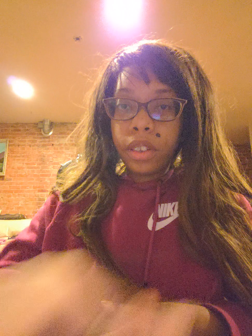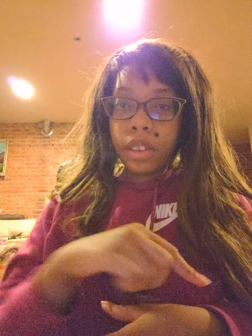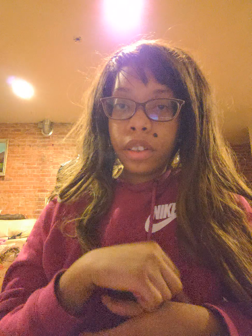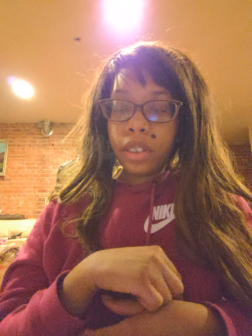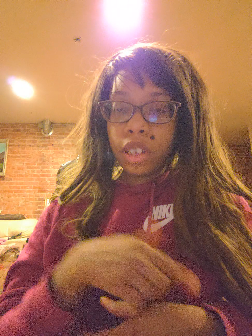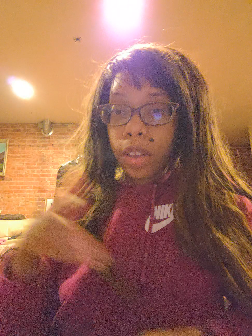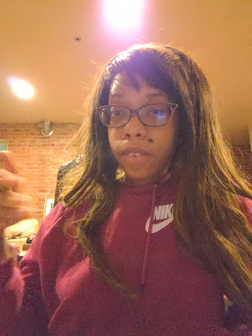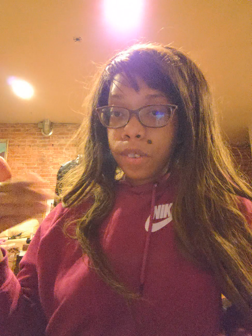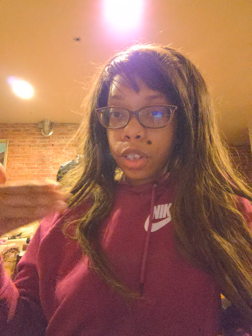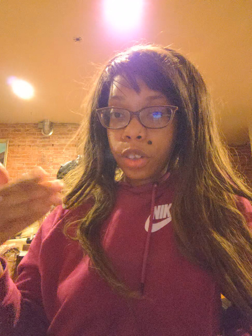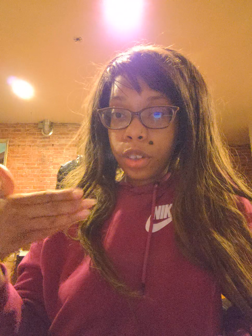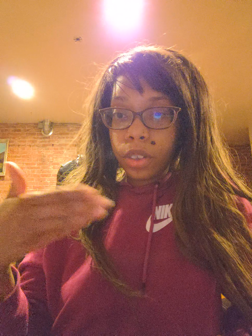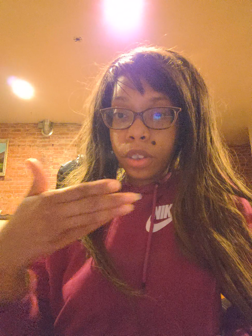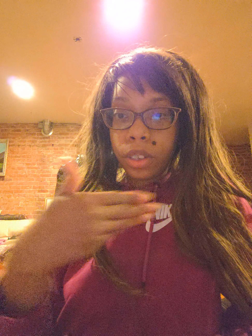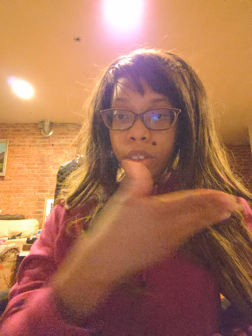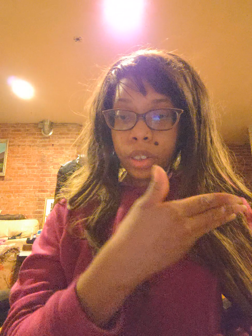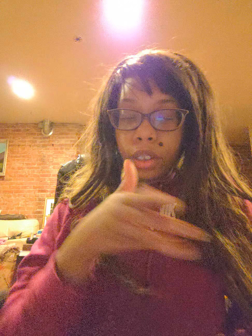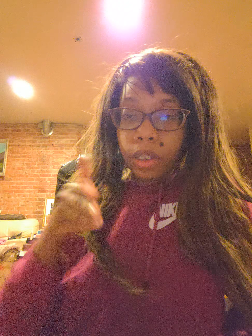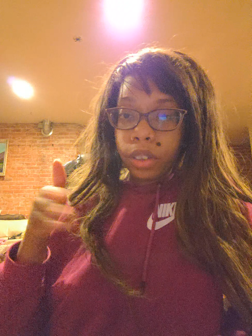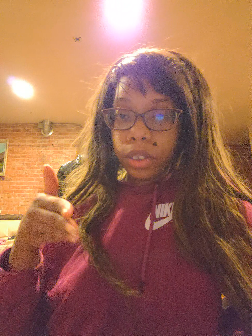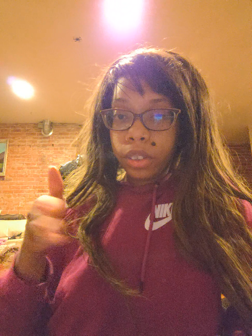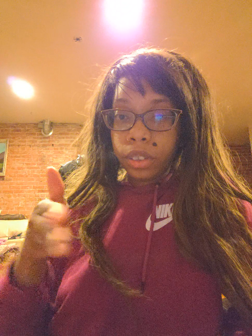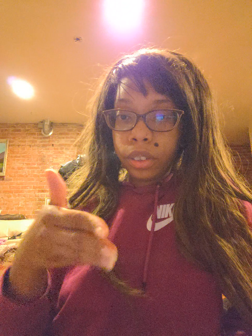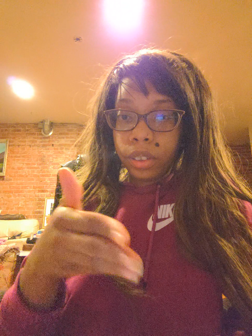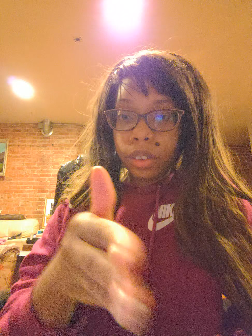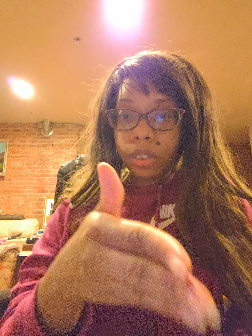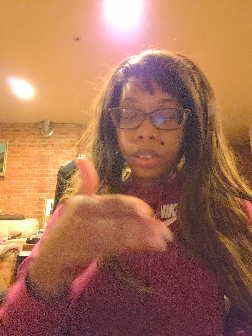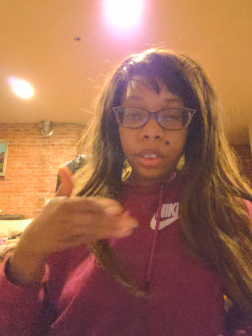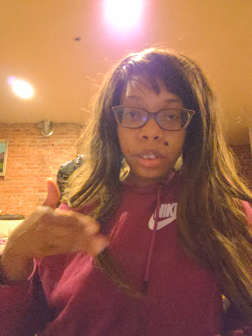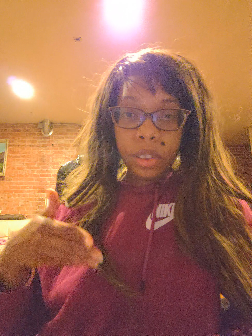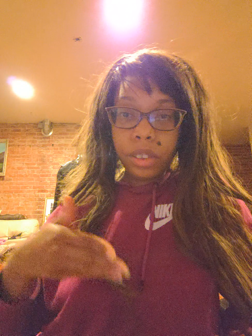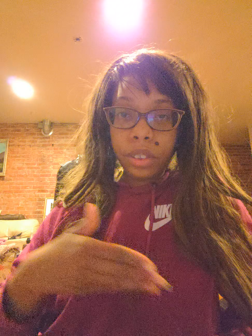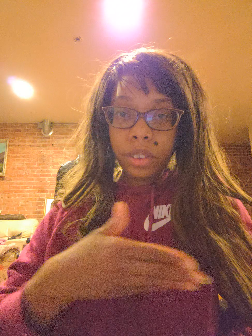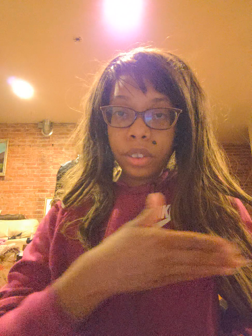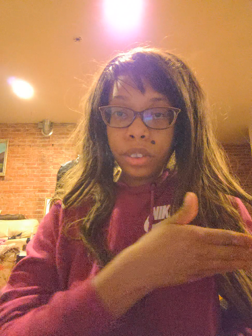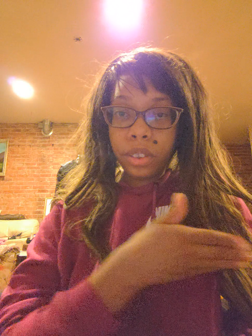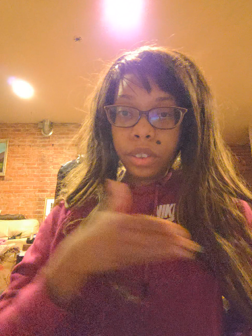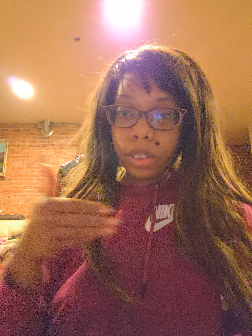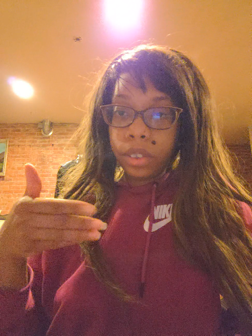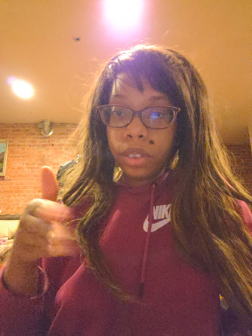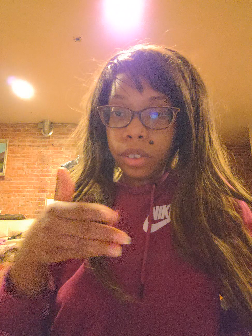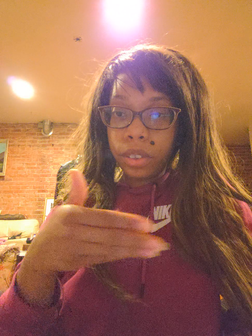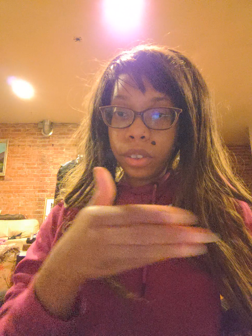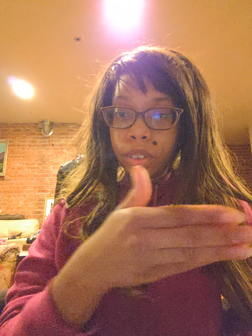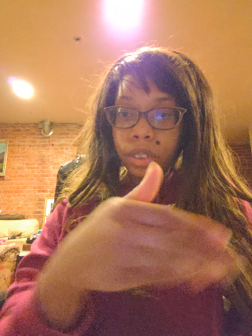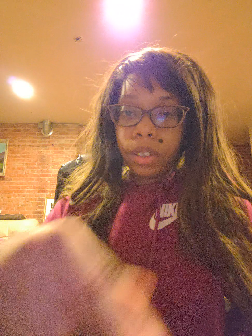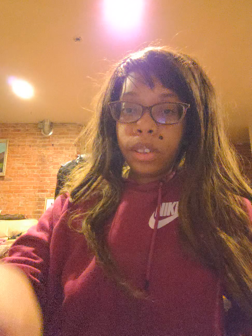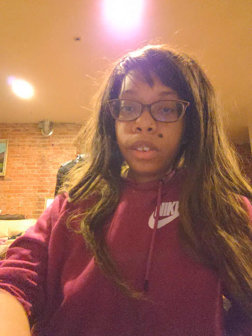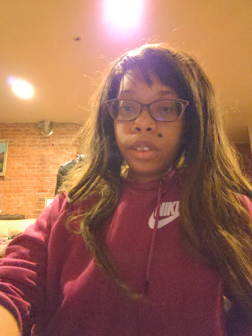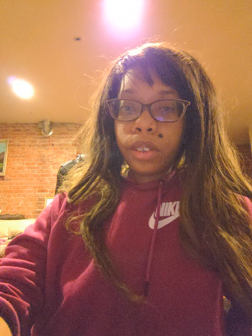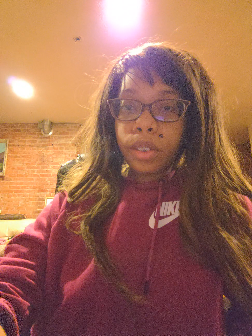fish